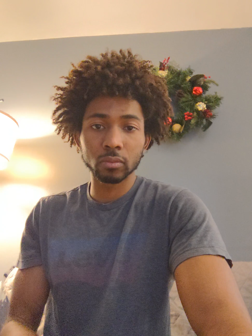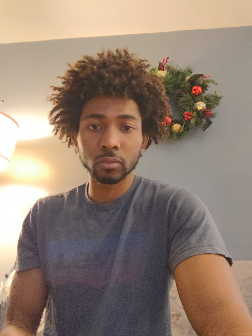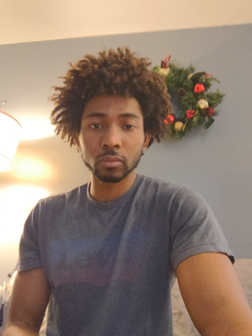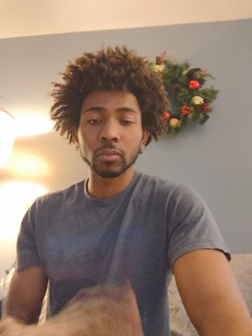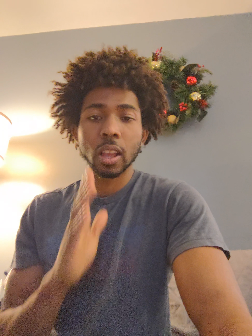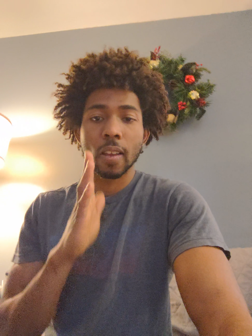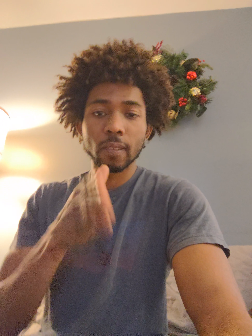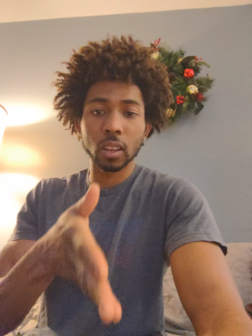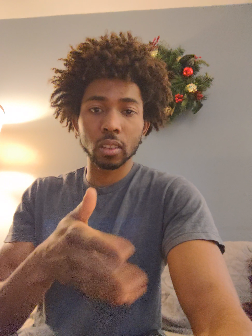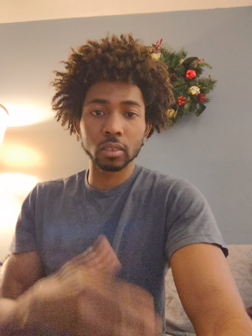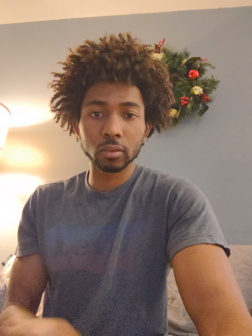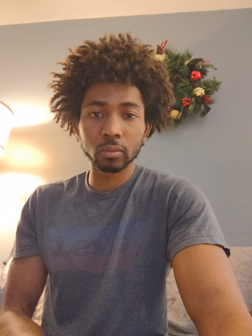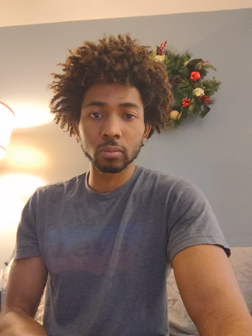after